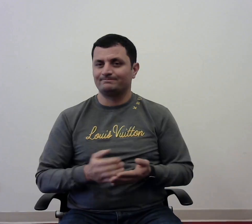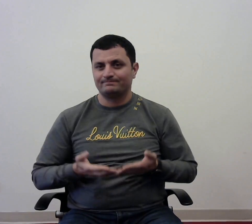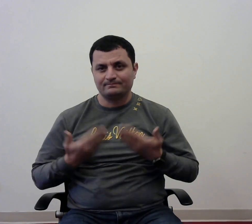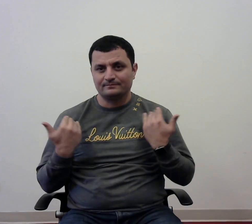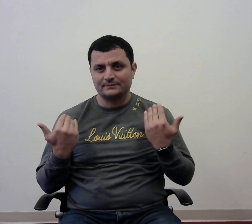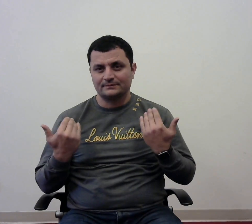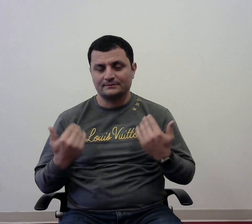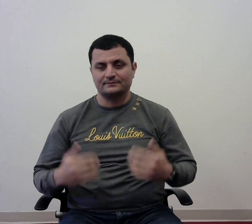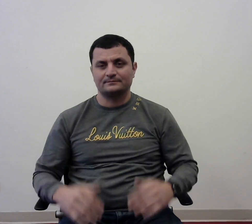yoxdur